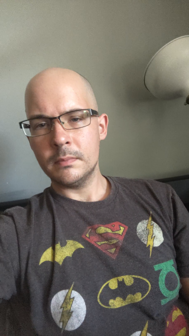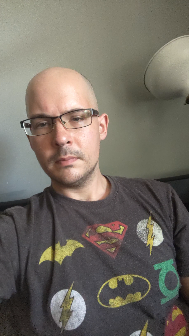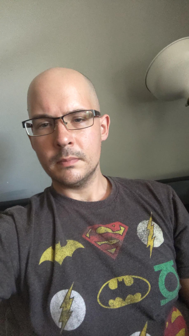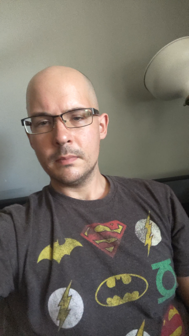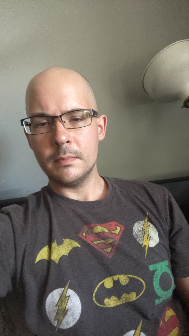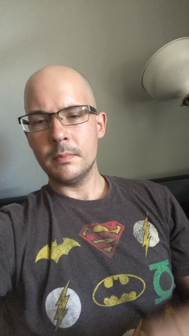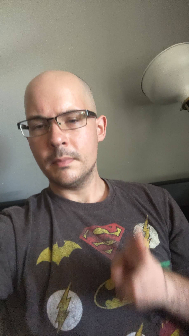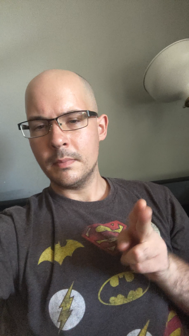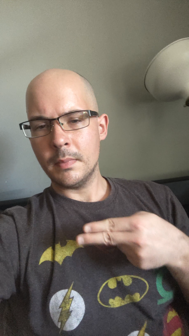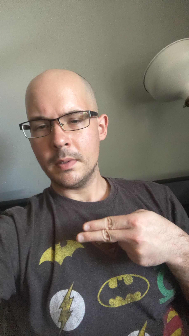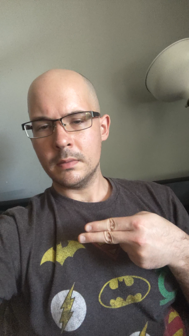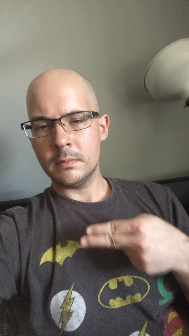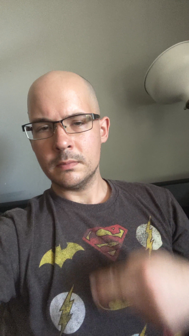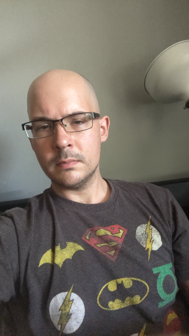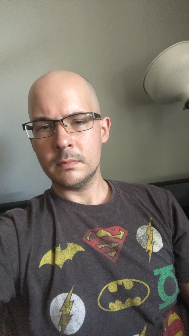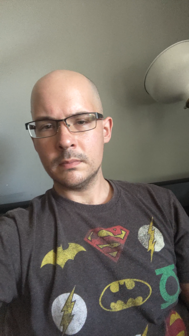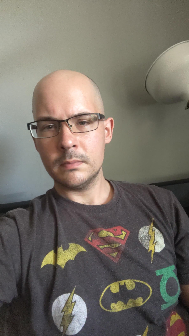belt